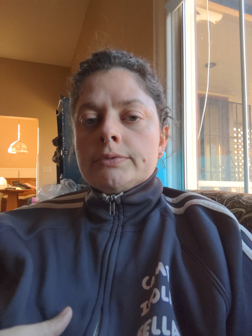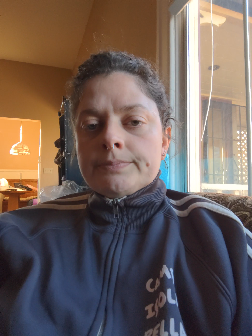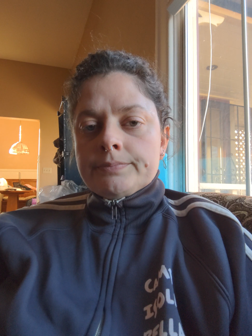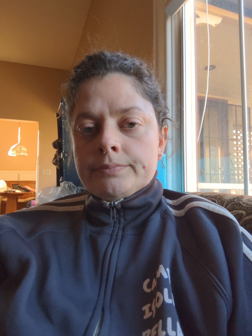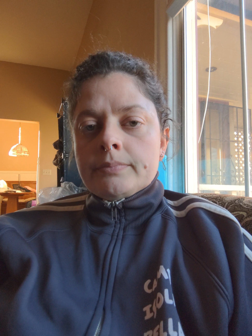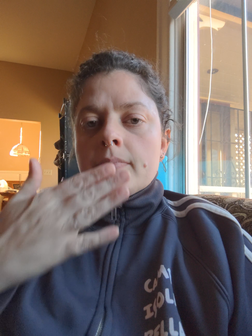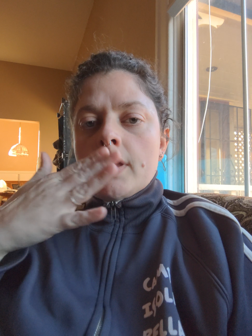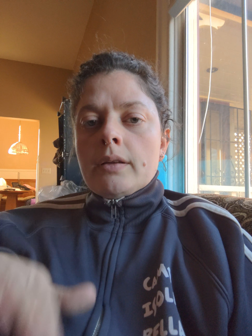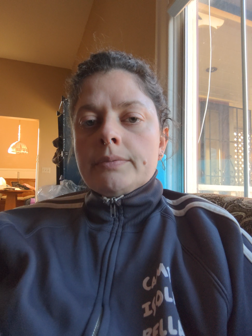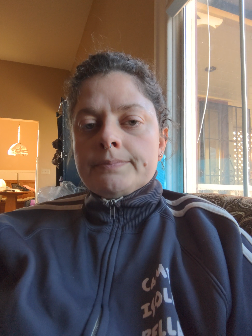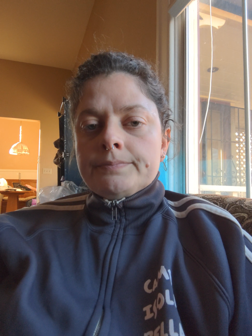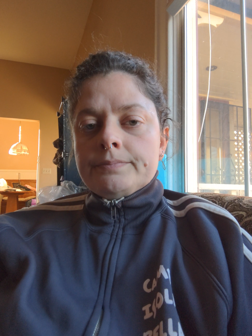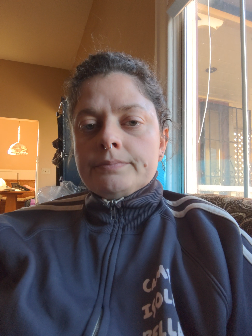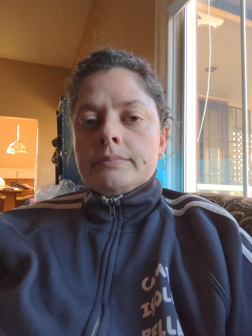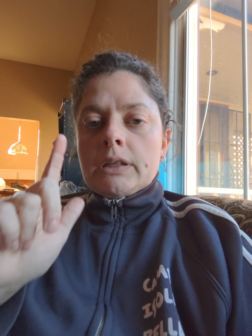bad